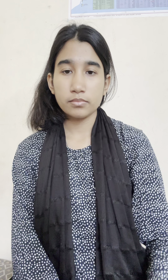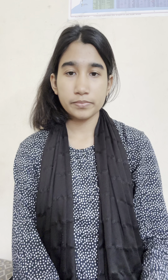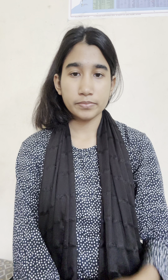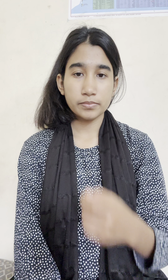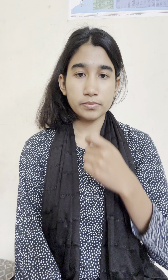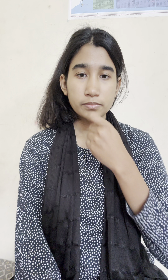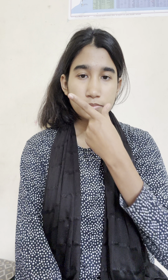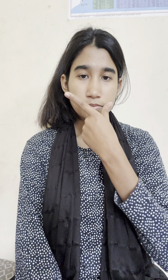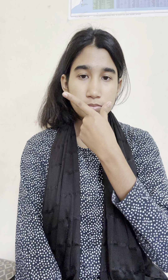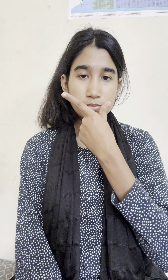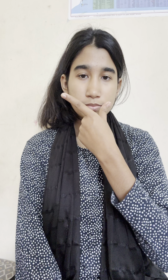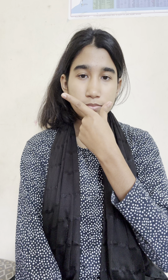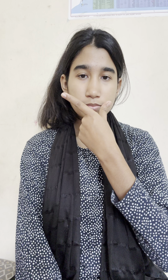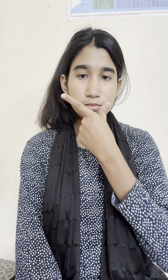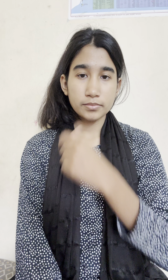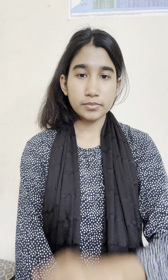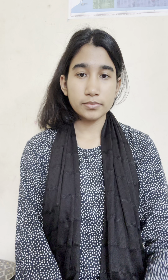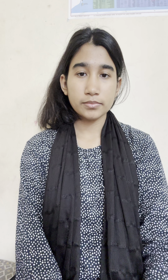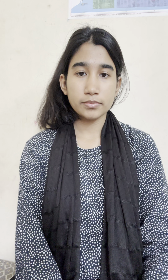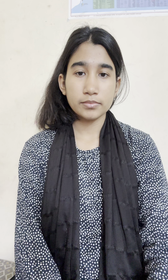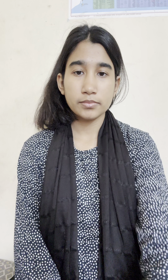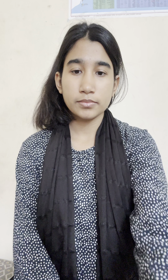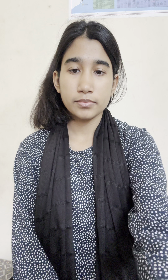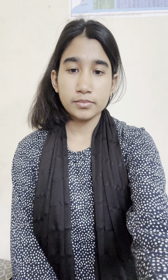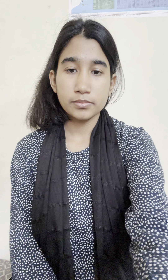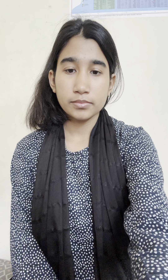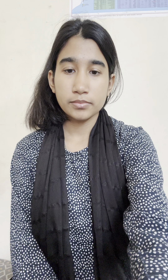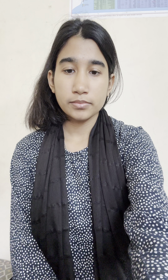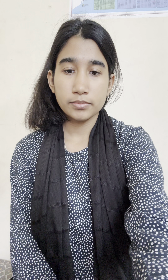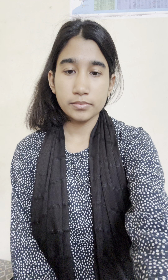বাবা